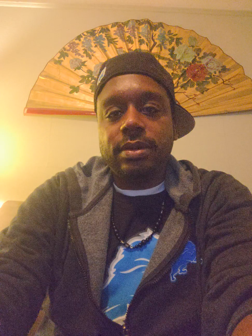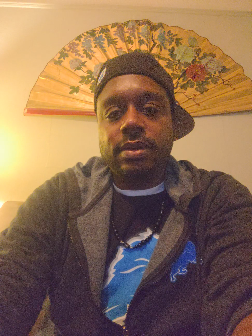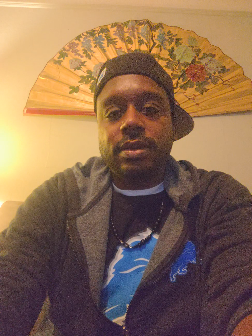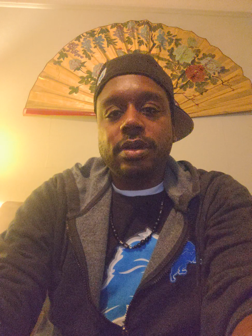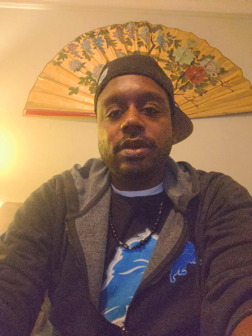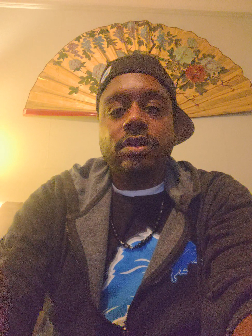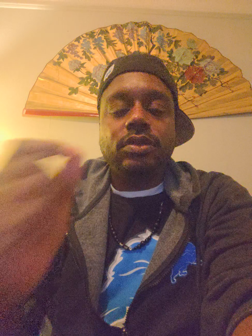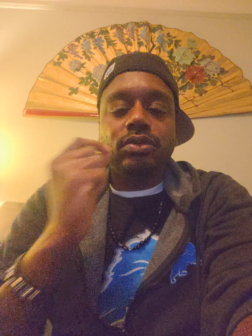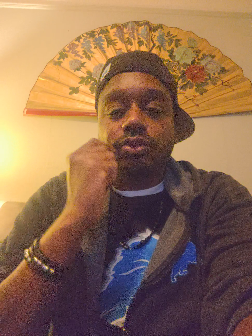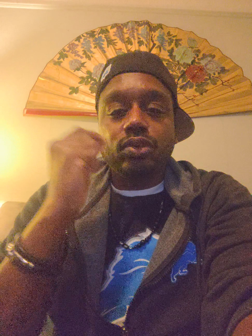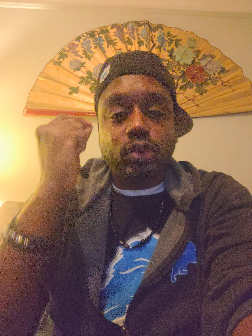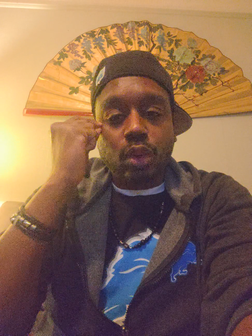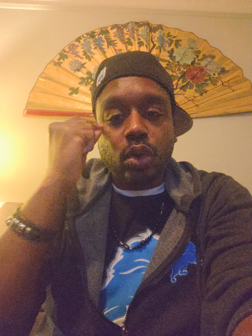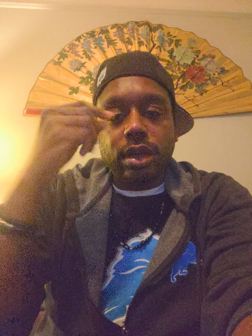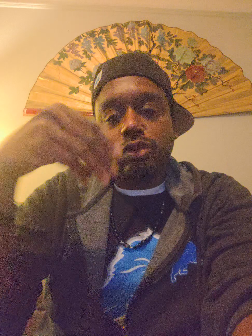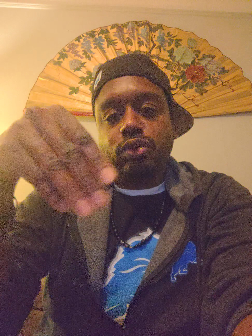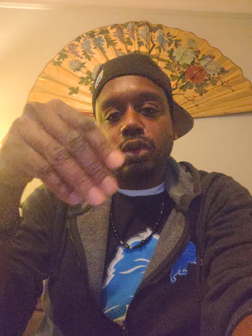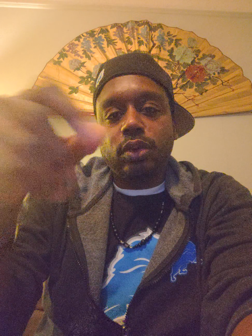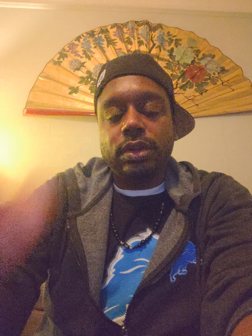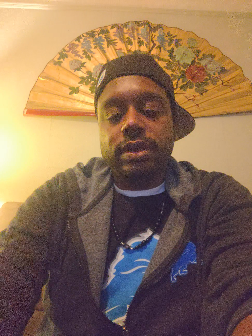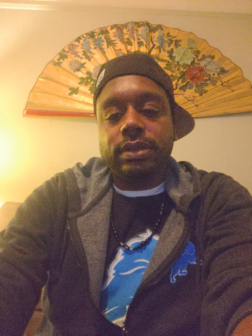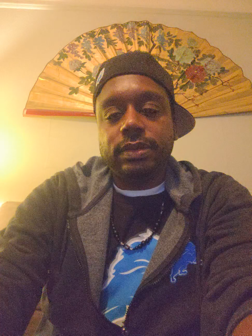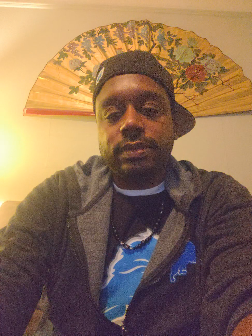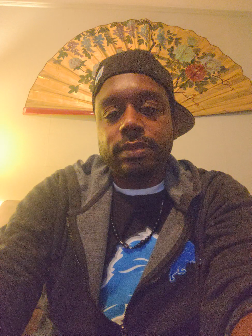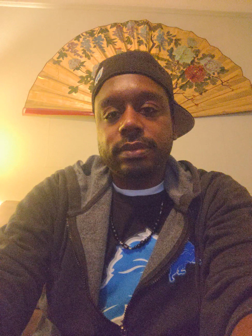store